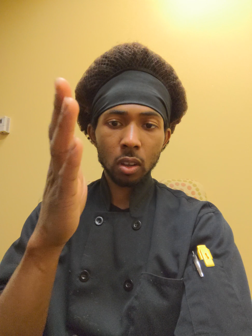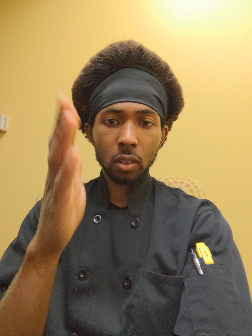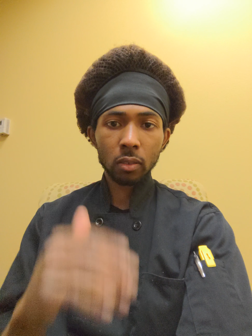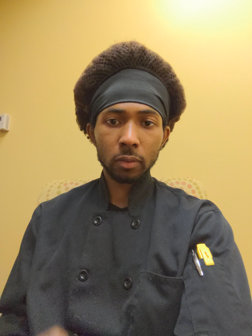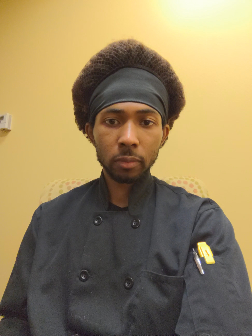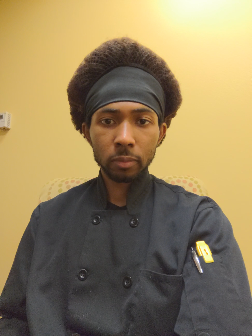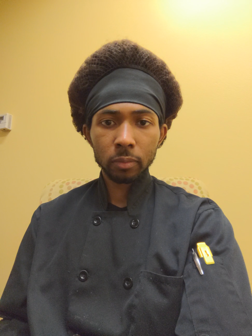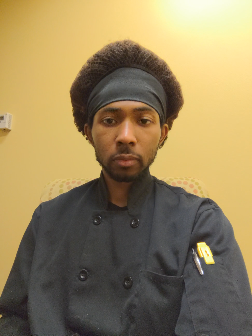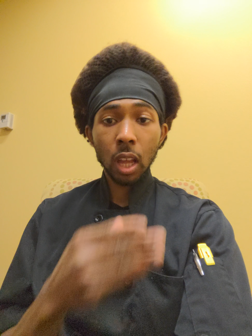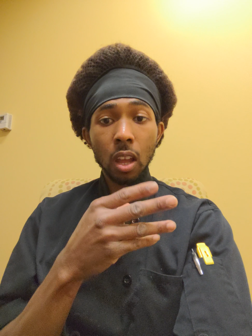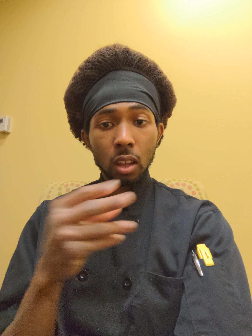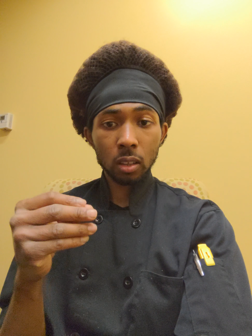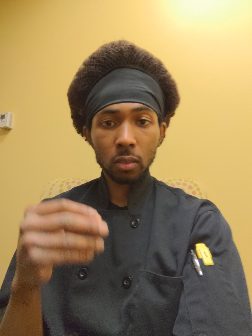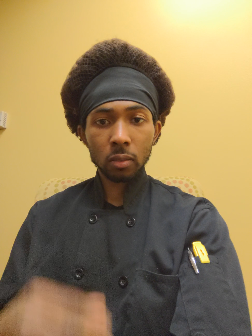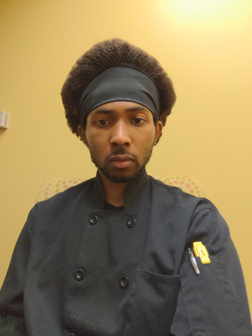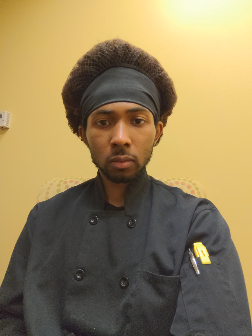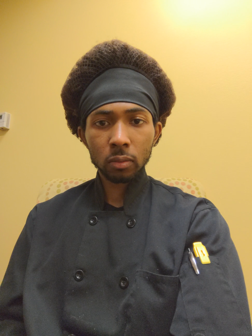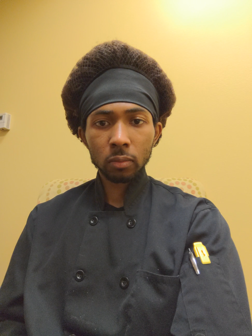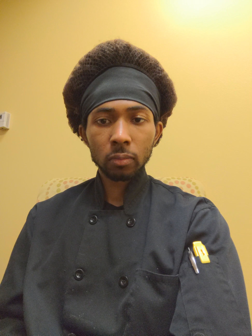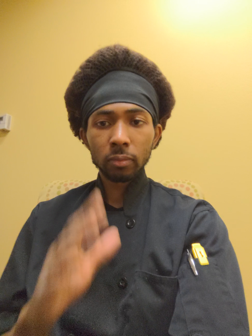and